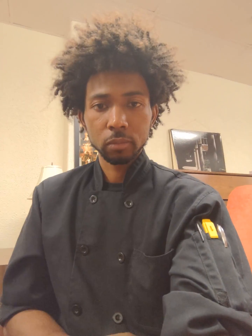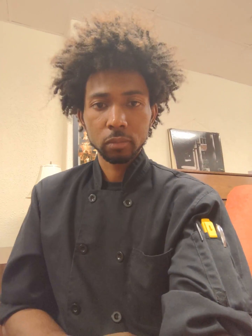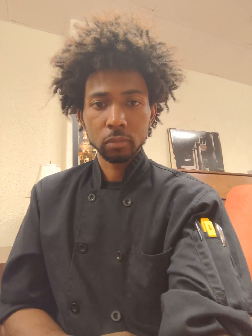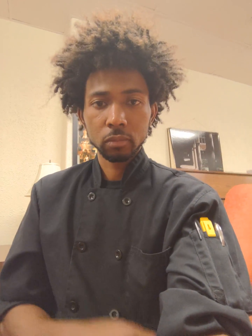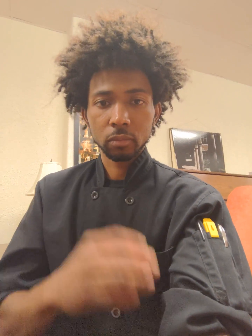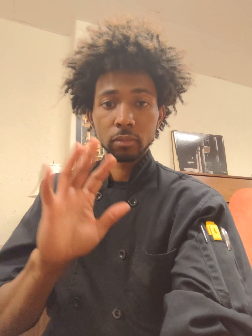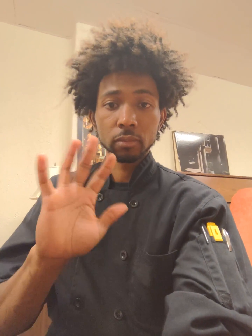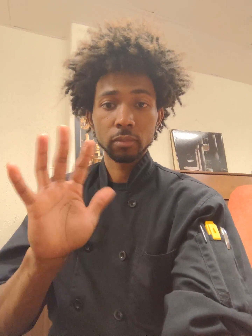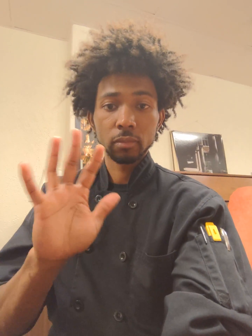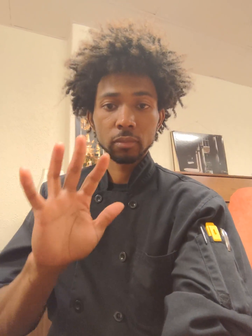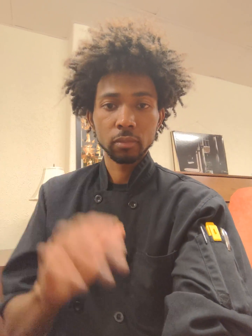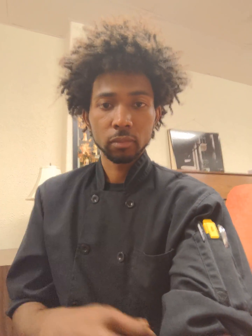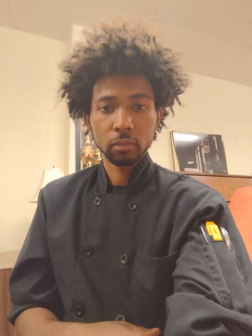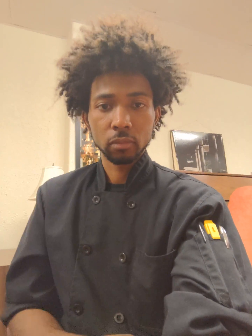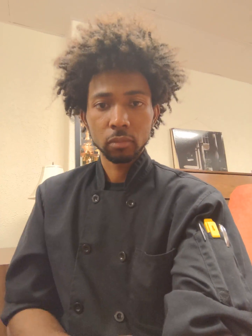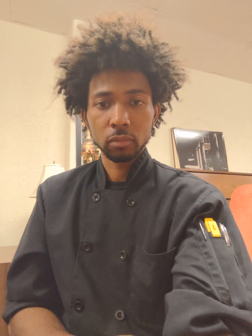hi